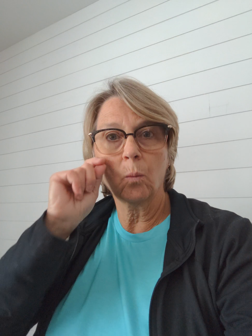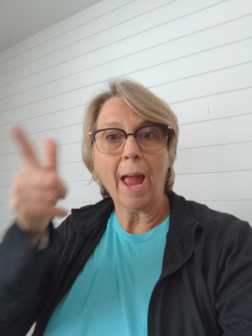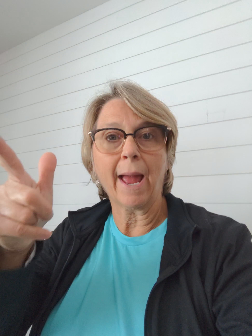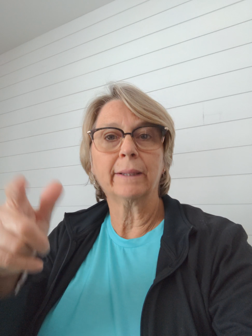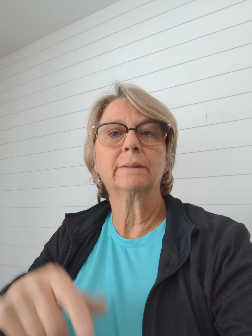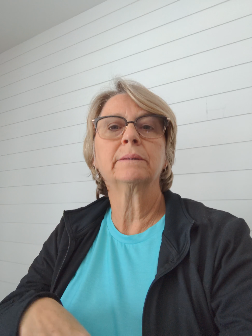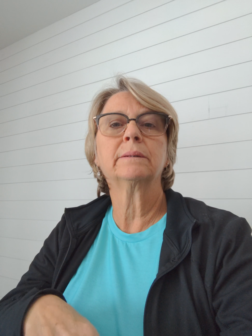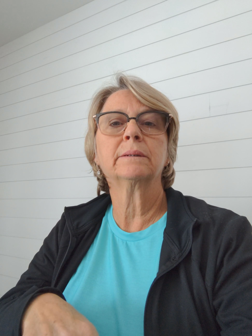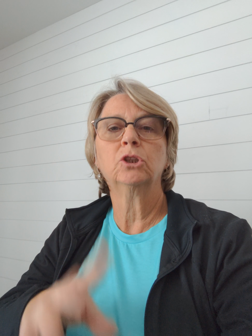wake